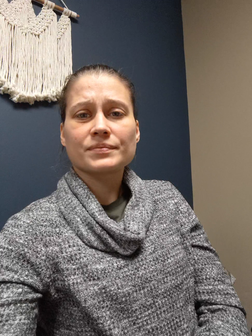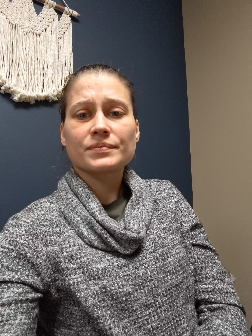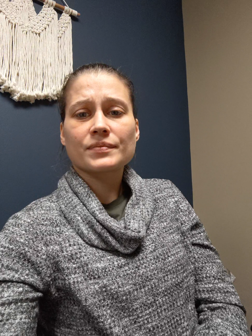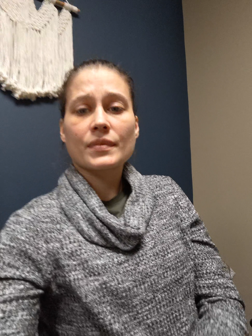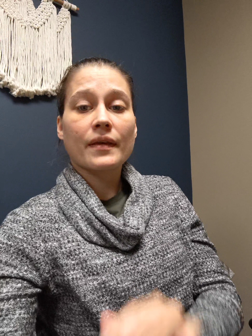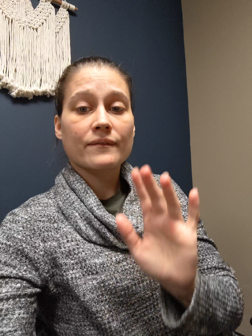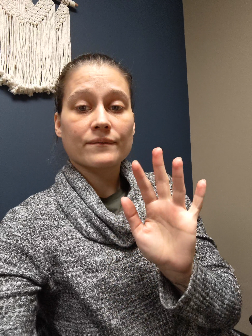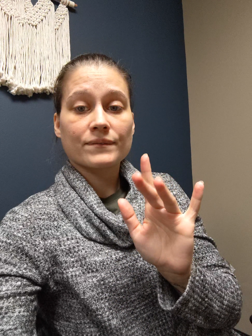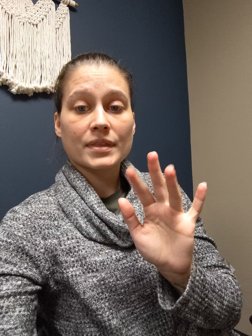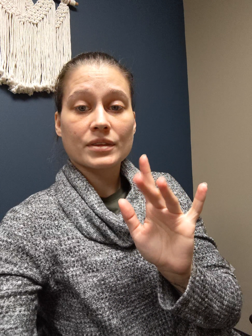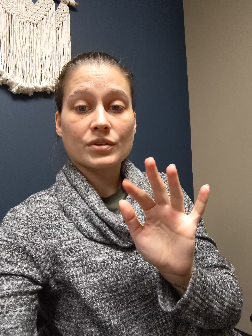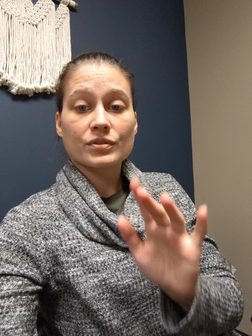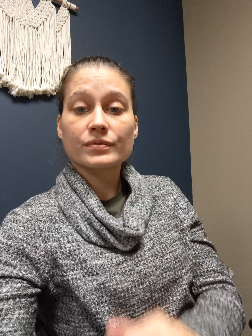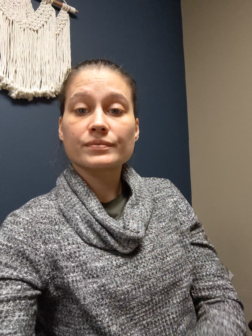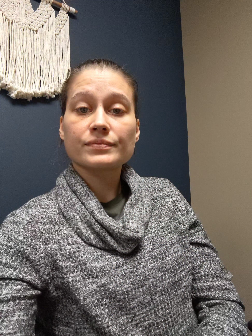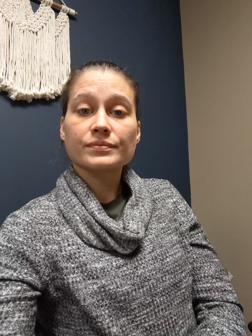finger